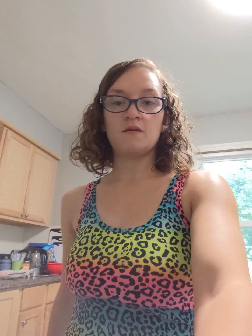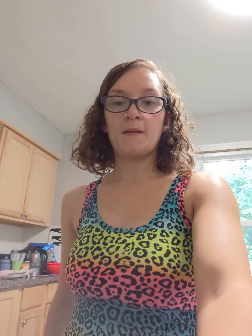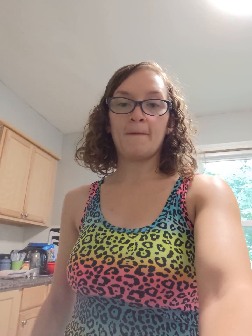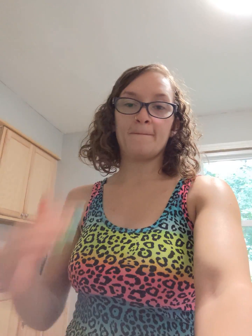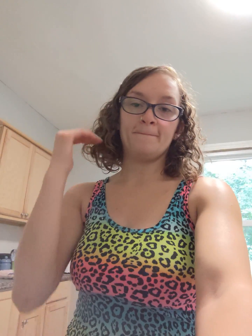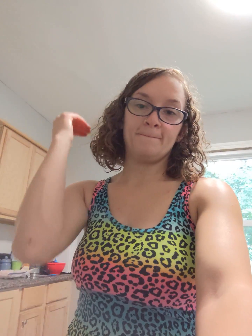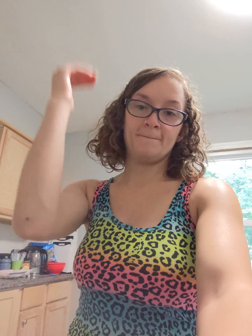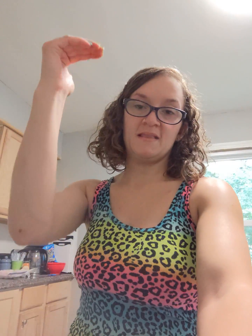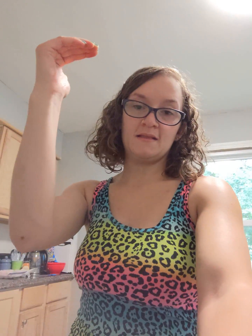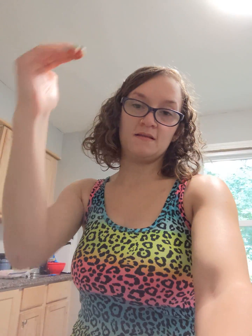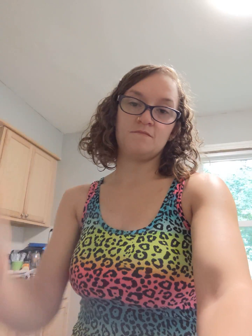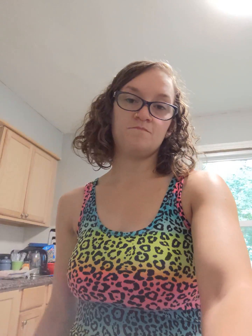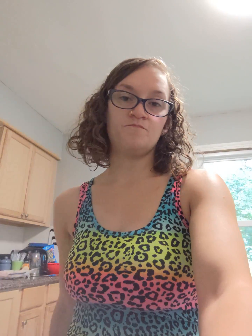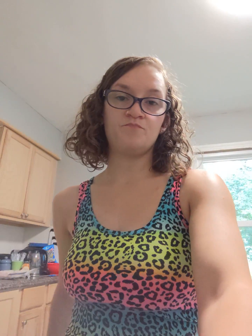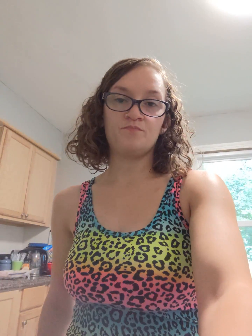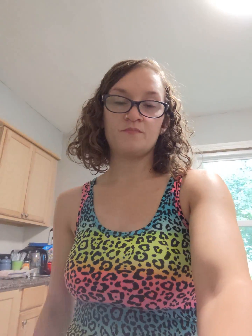big